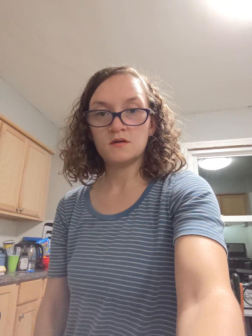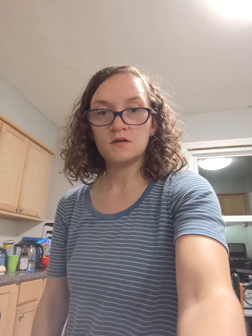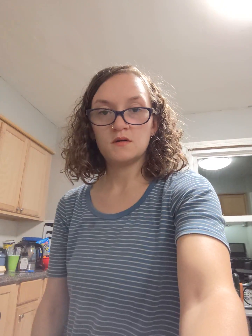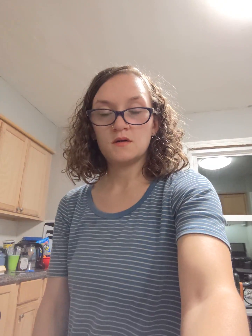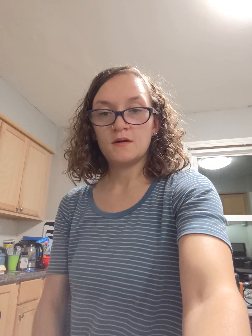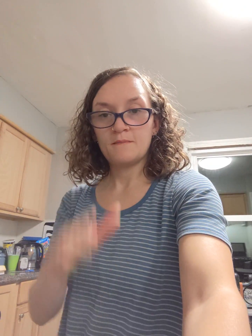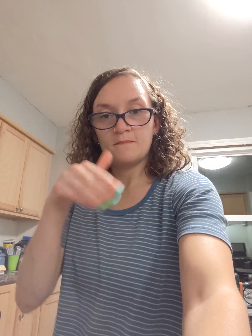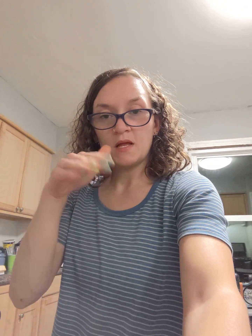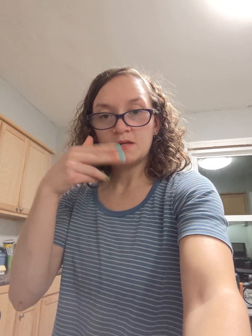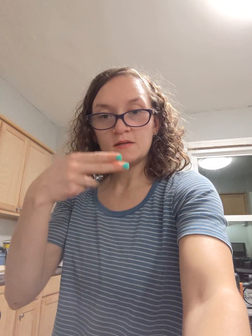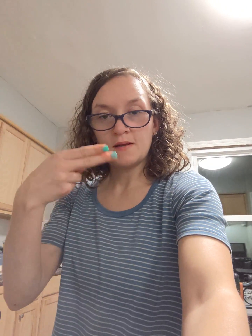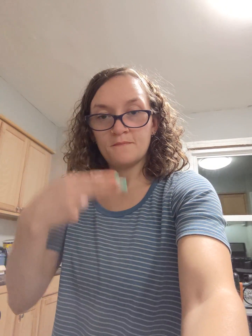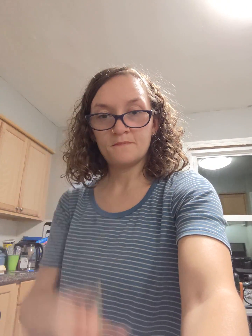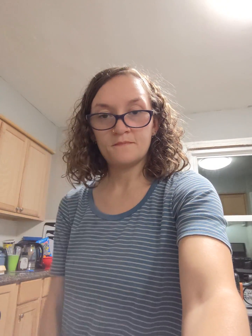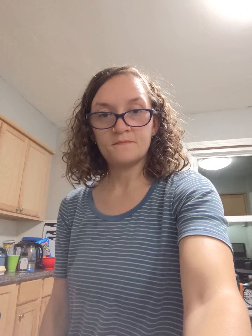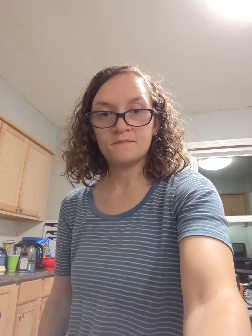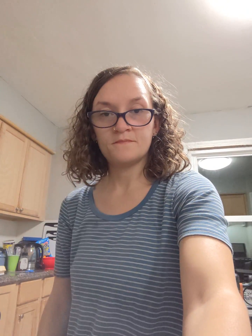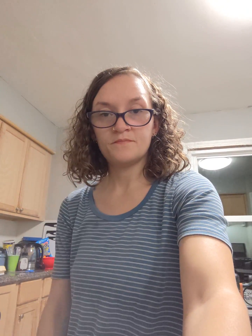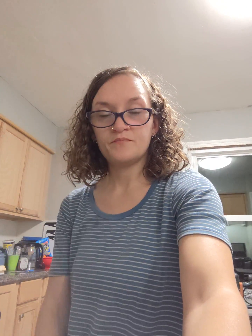pet's name